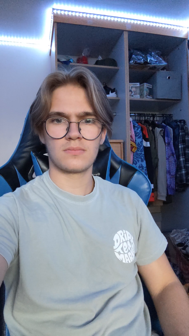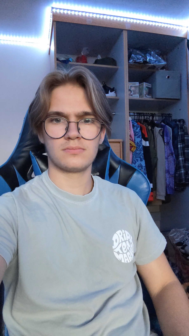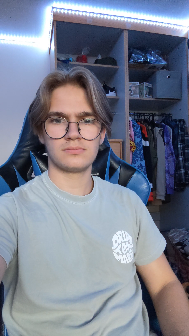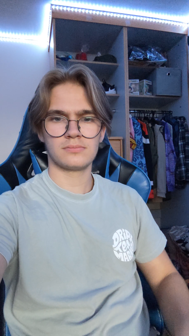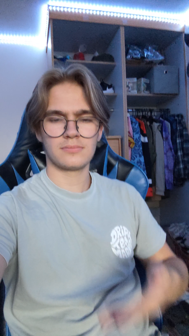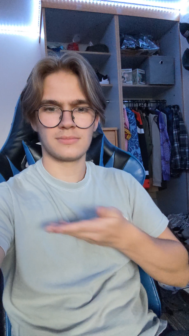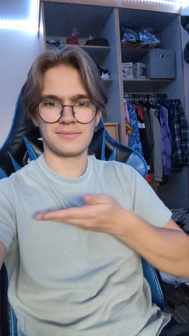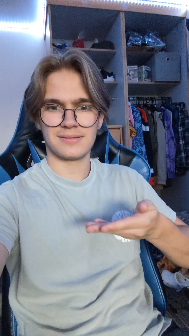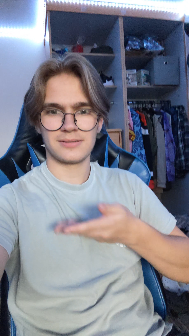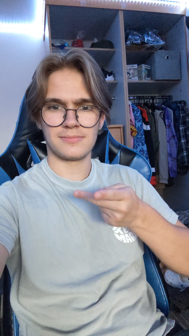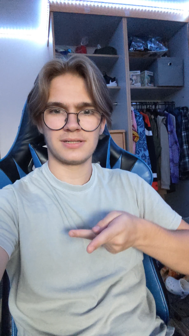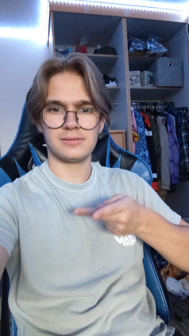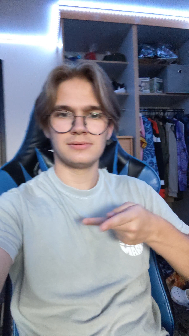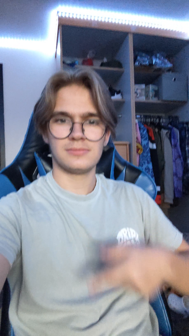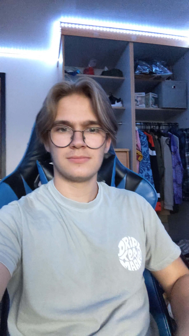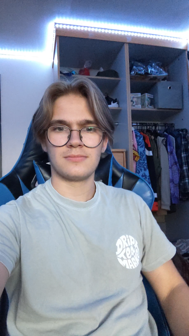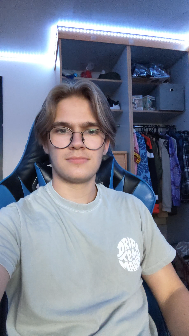babysitter